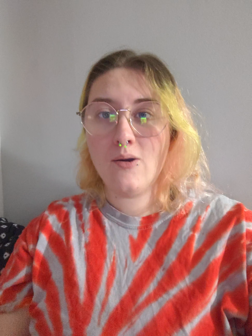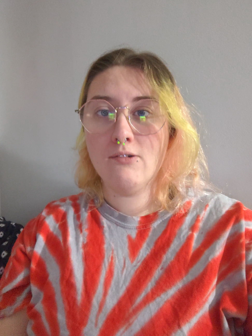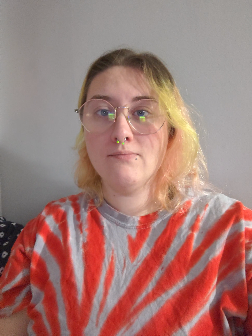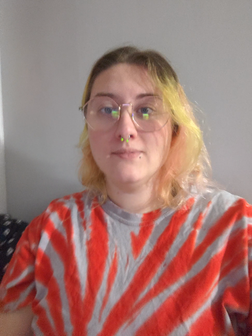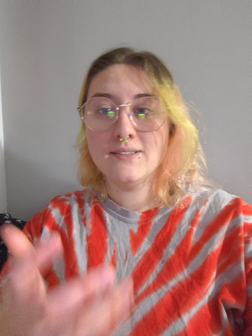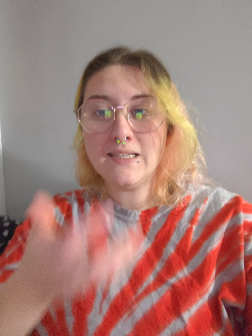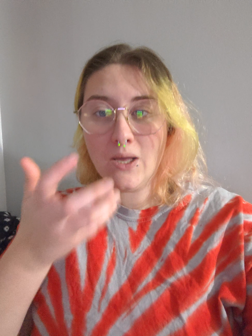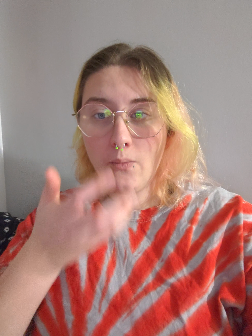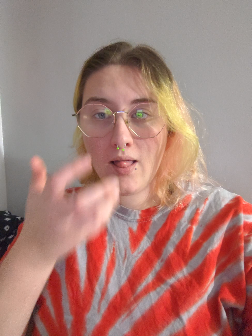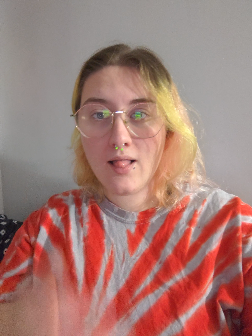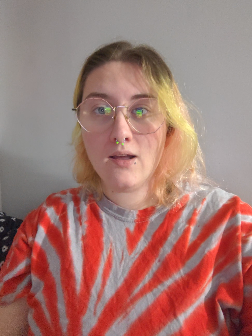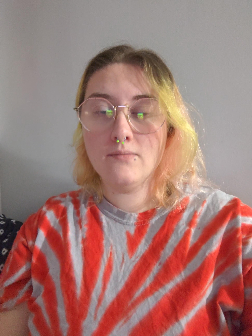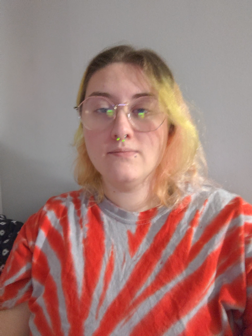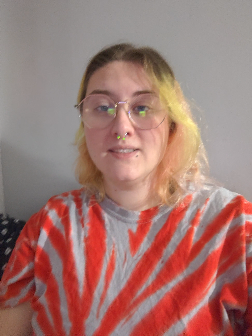cereal